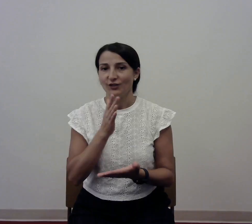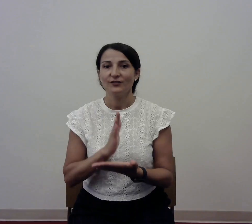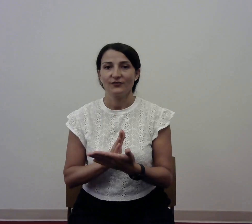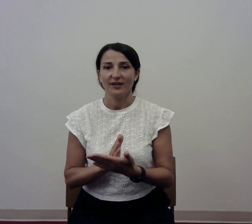var